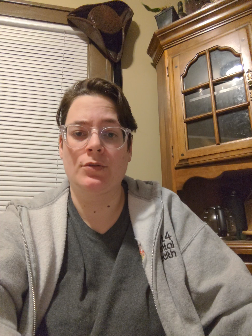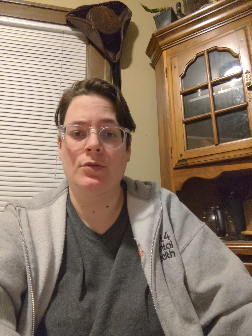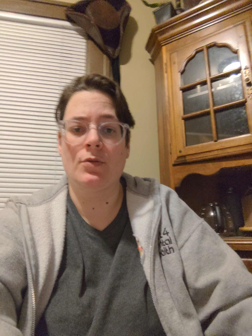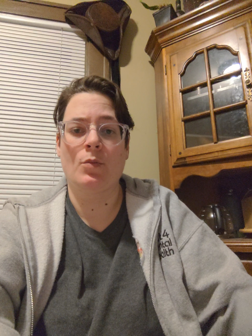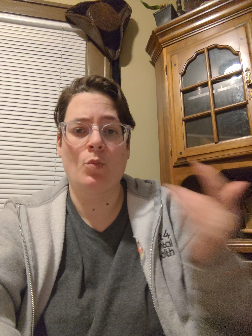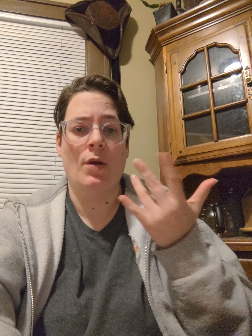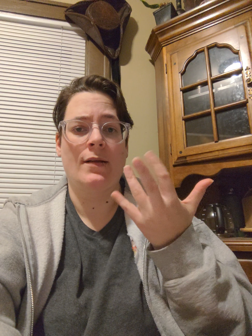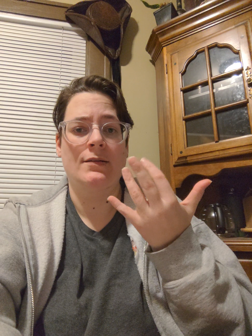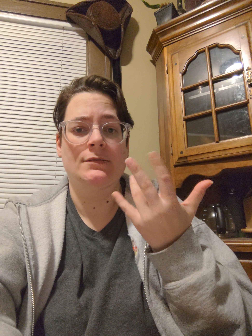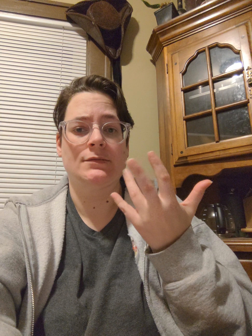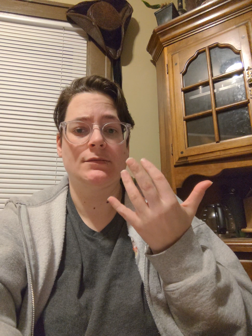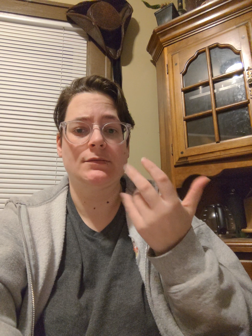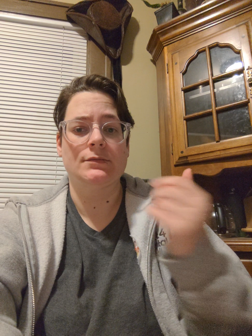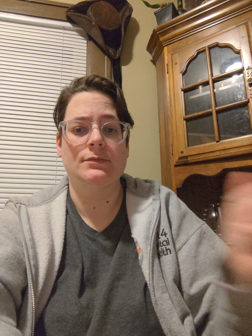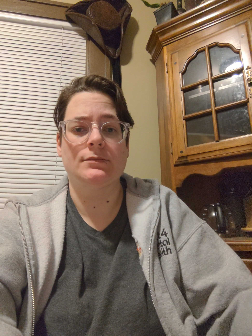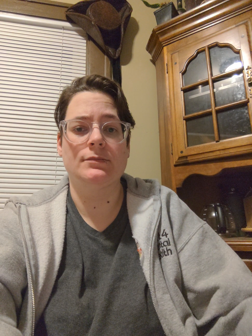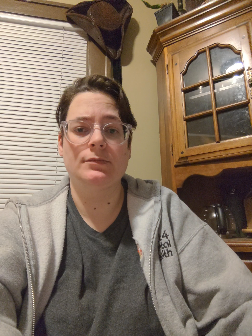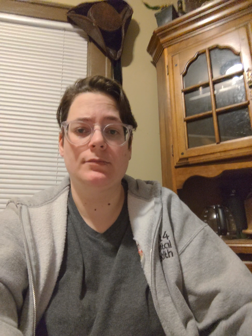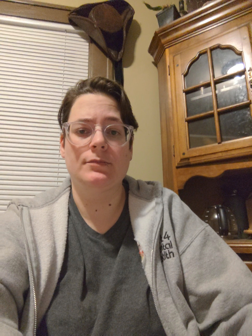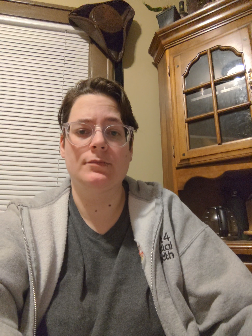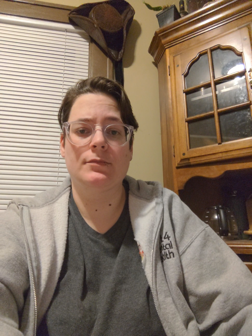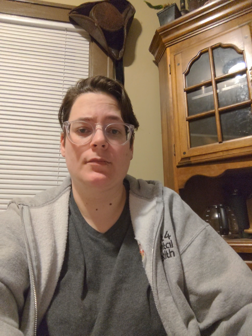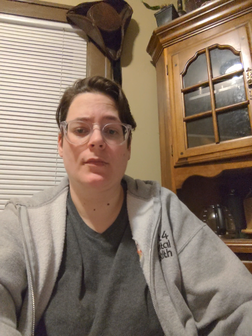wait